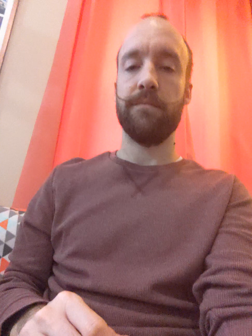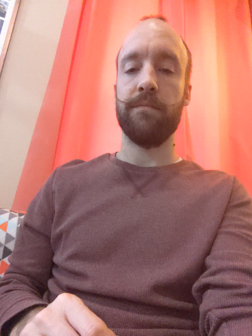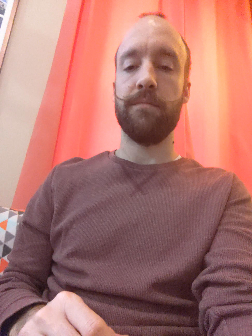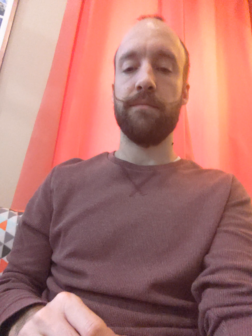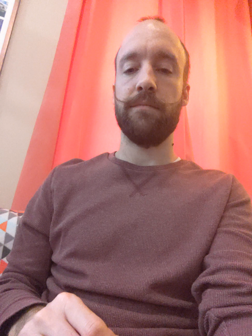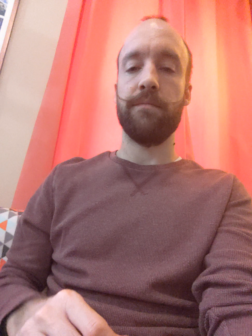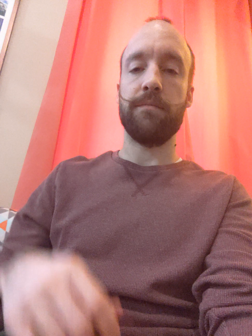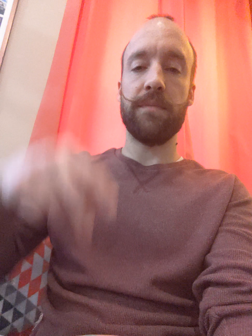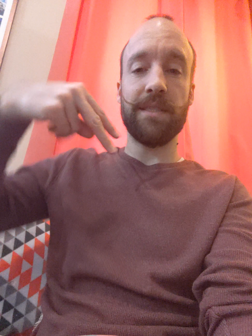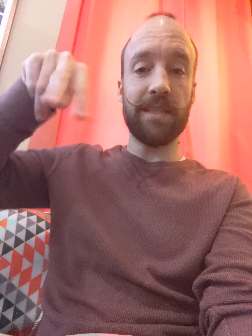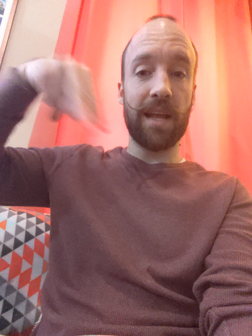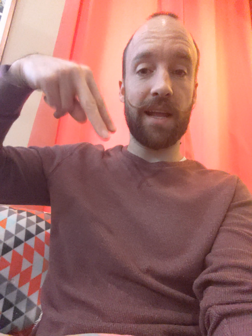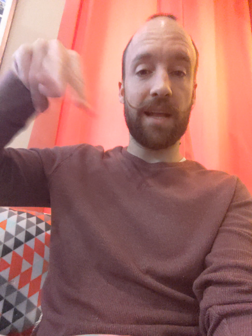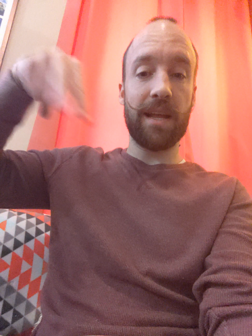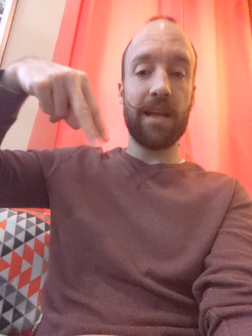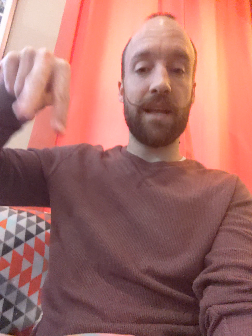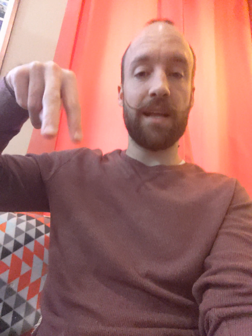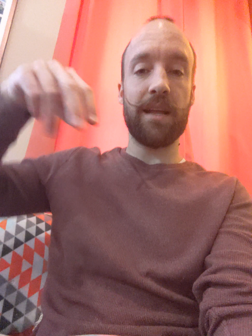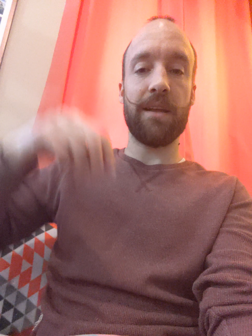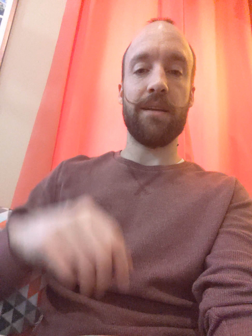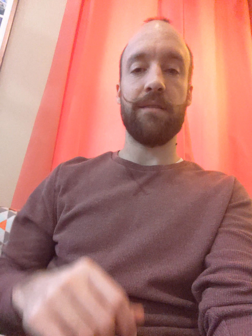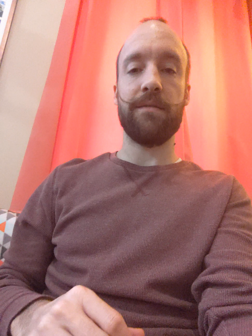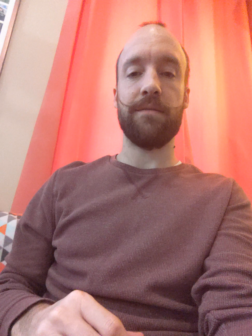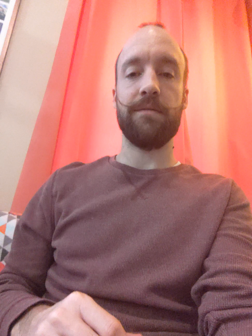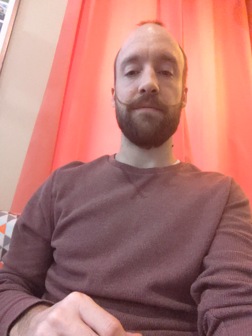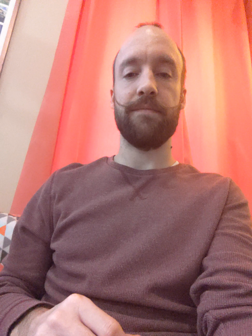dance